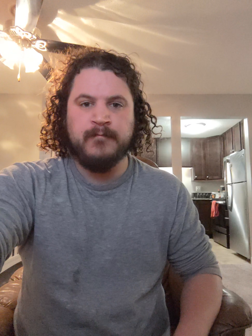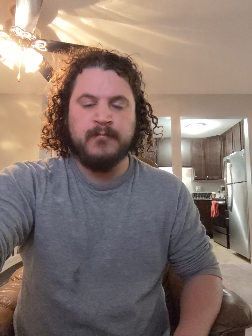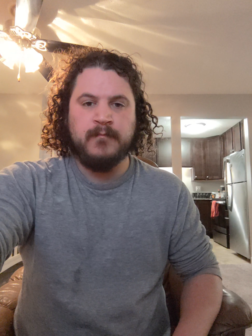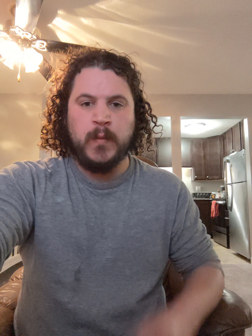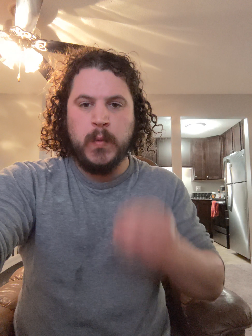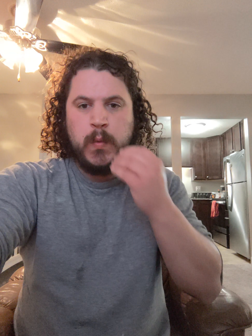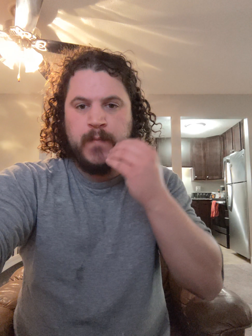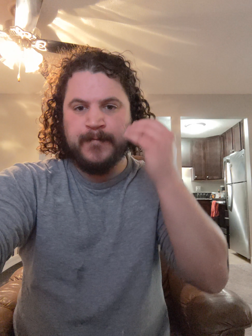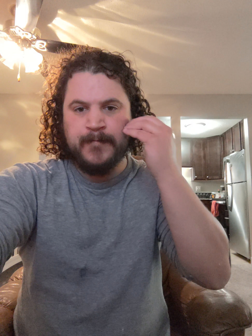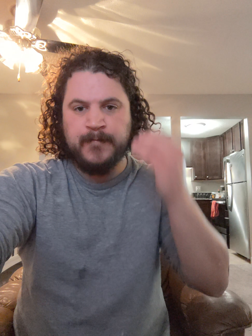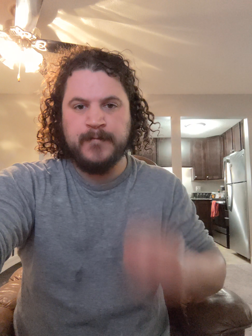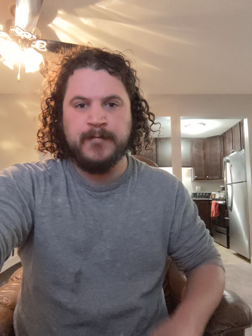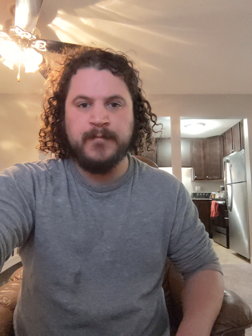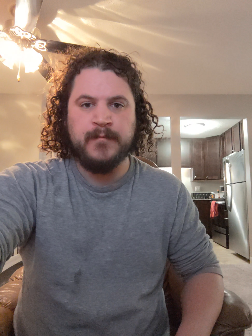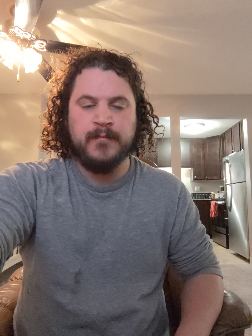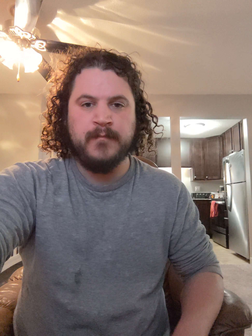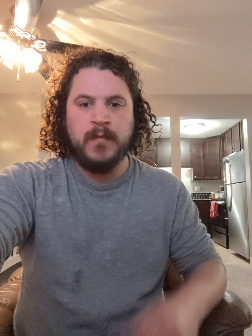home